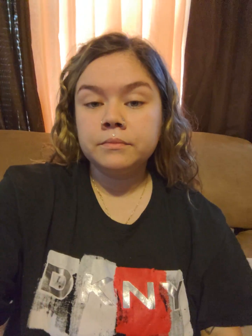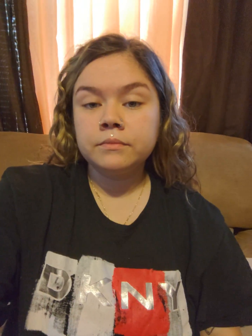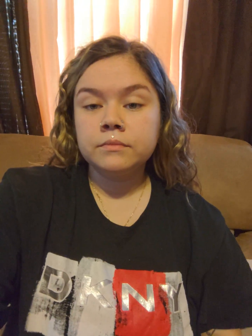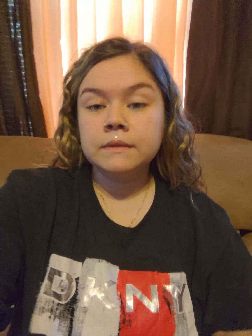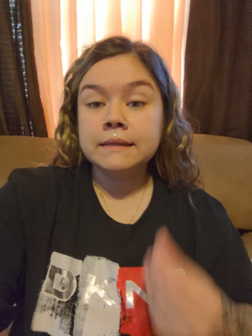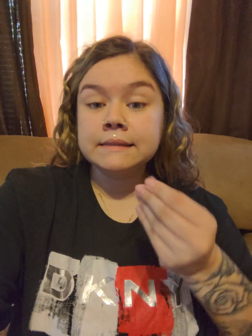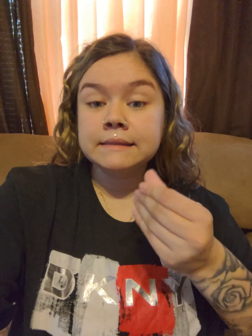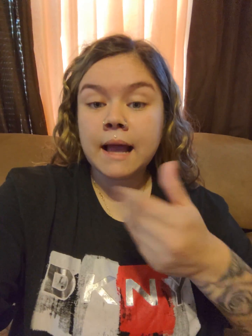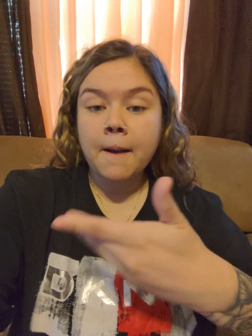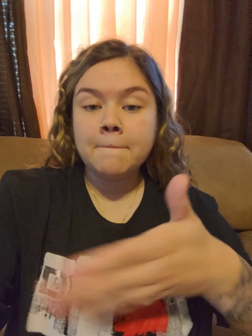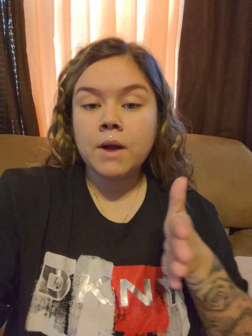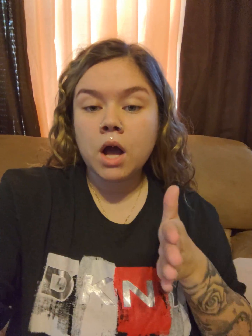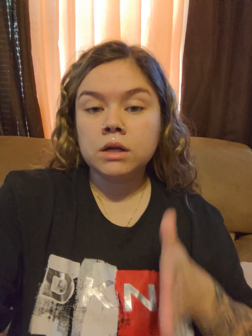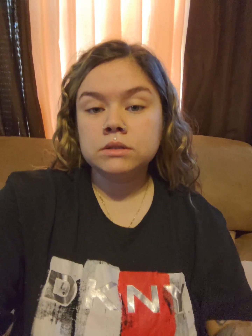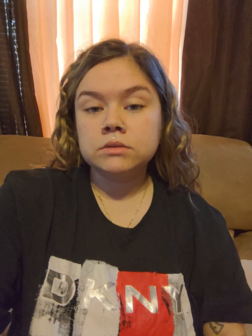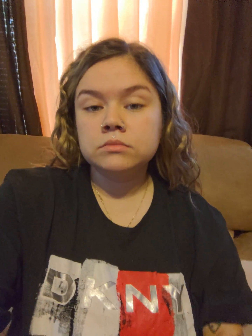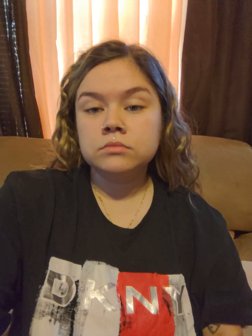sandbox